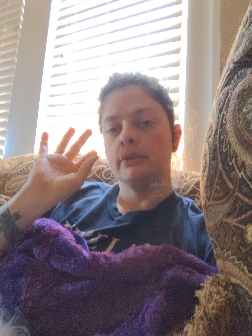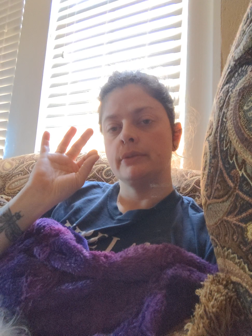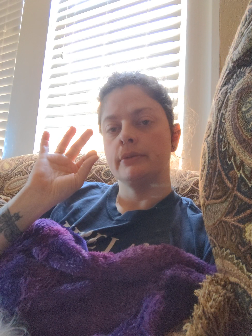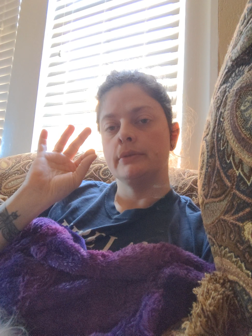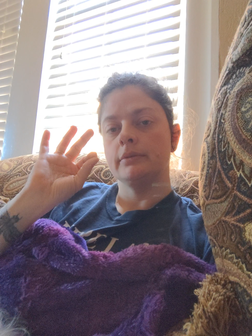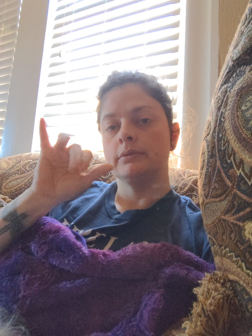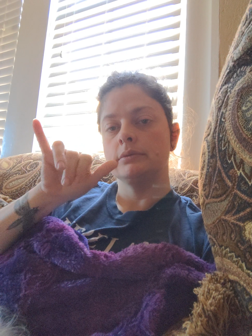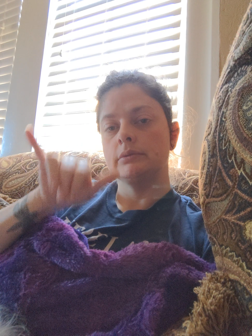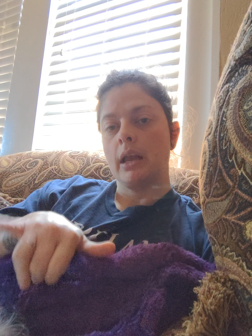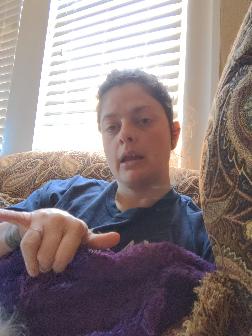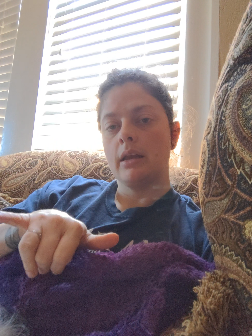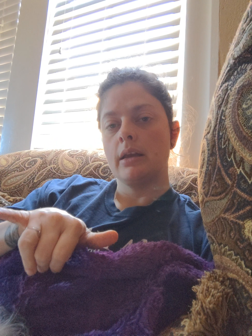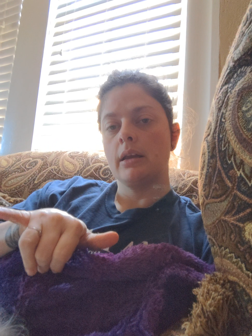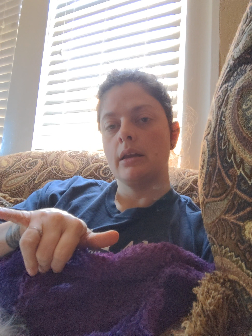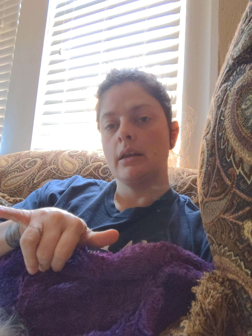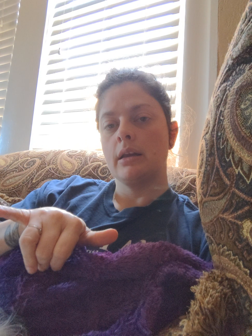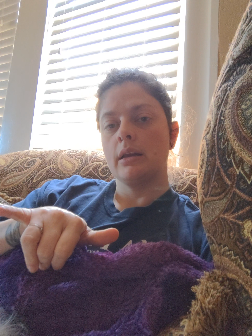stay